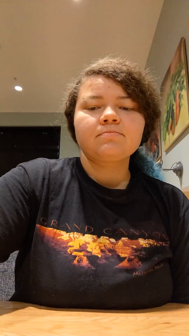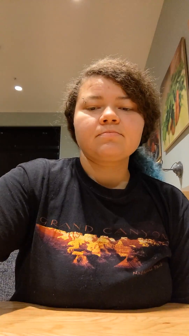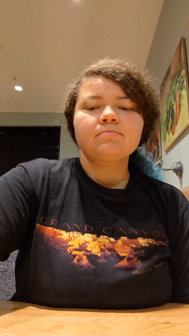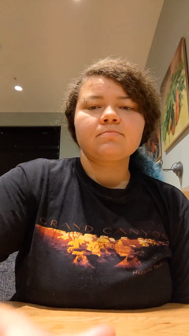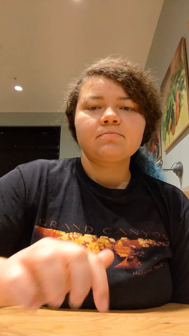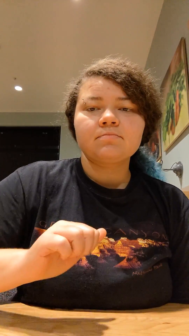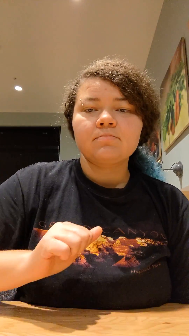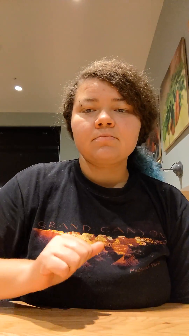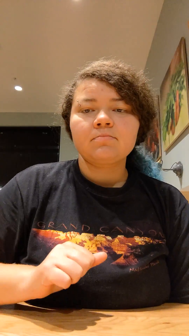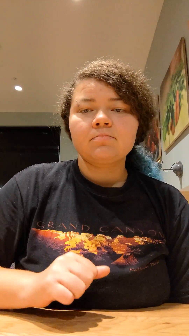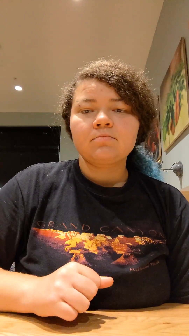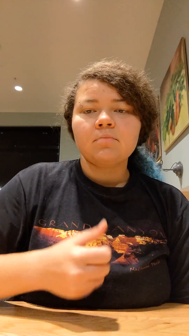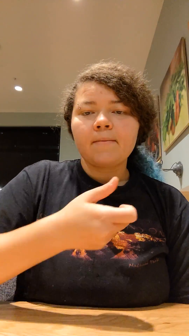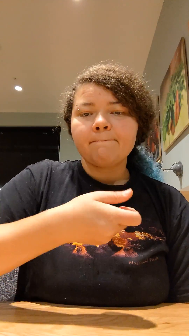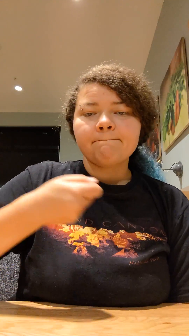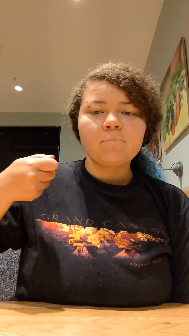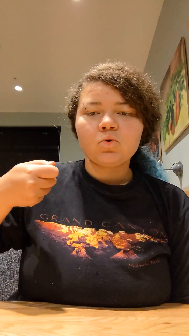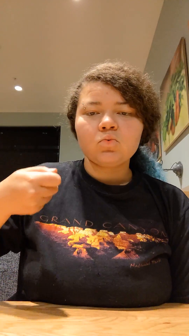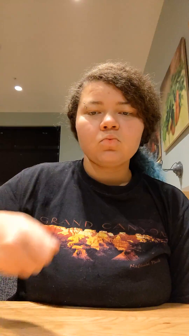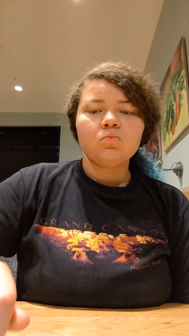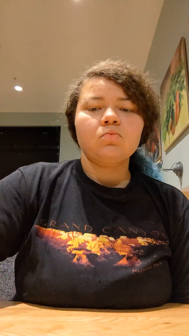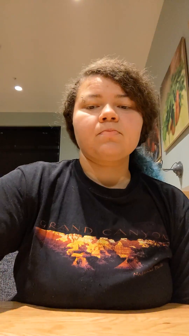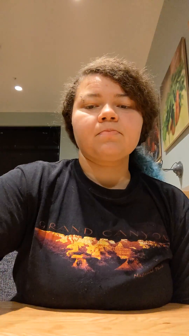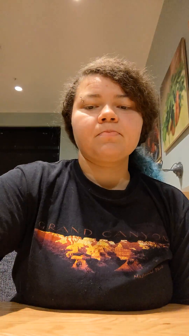pull